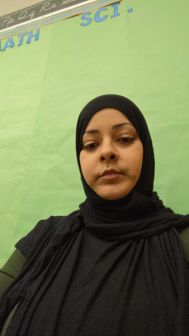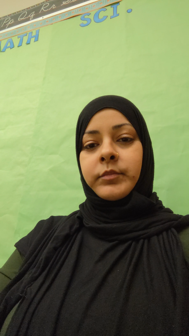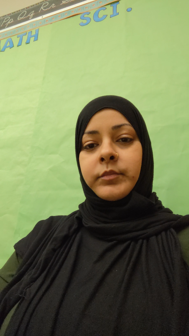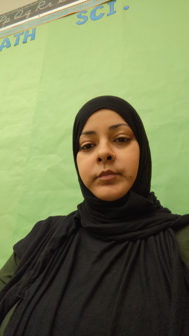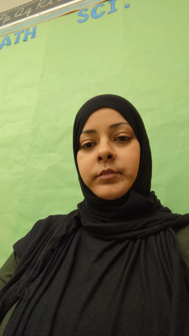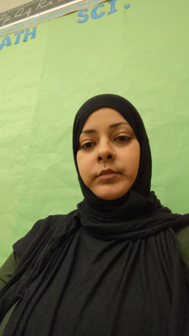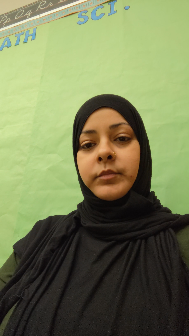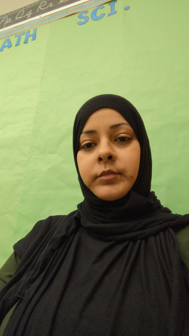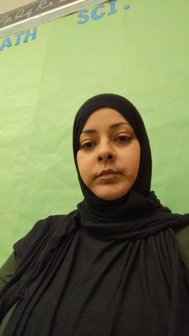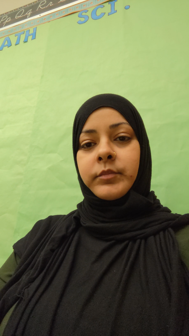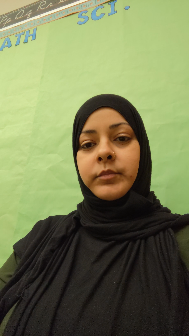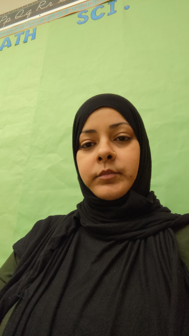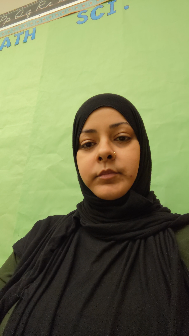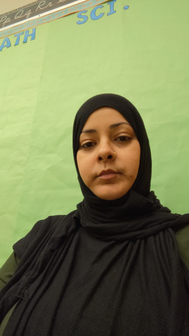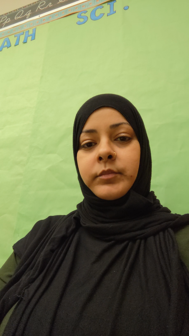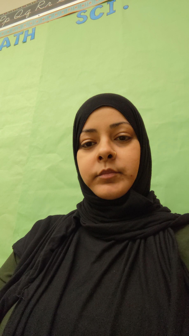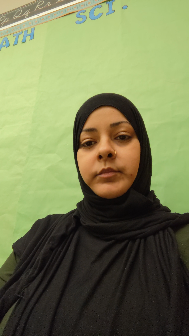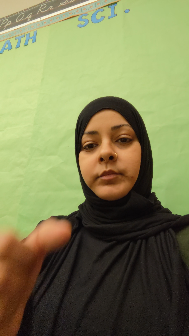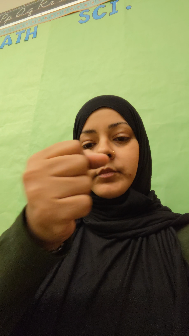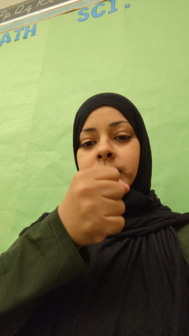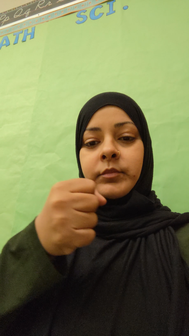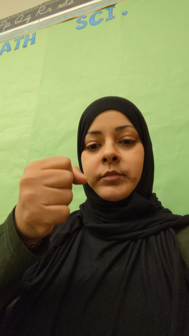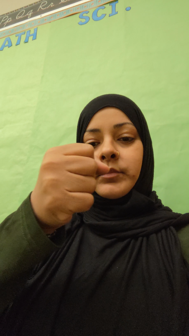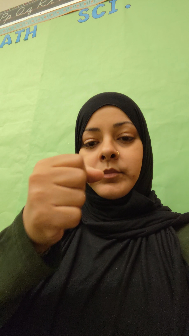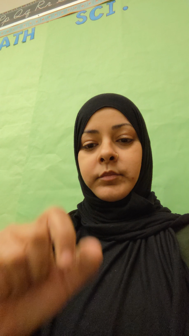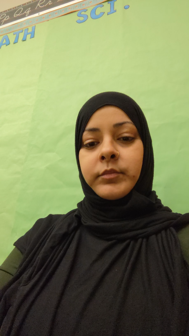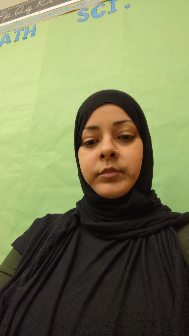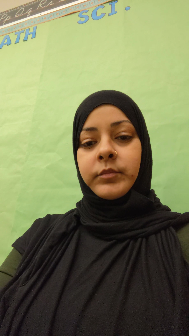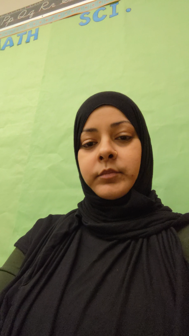coffee